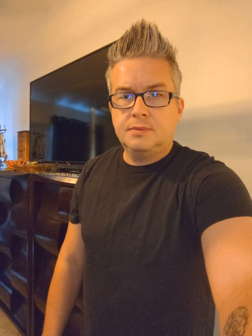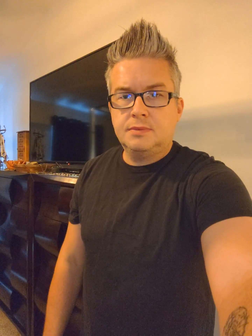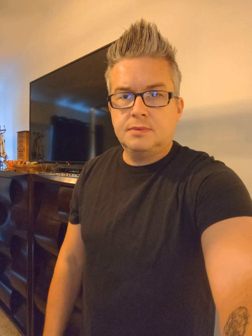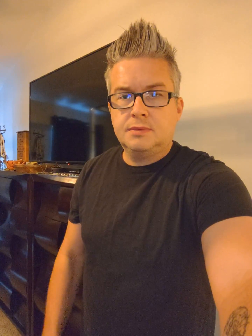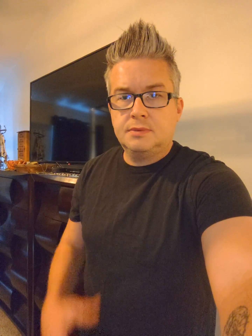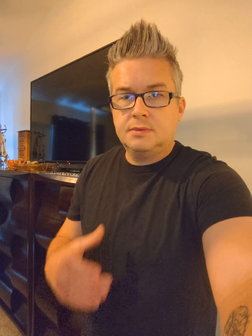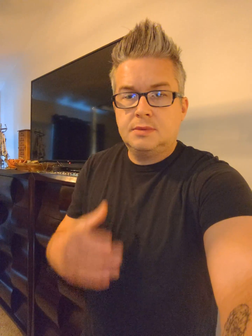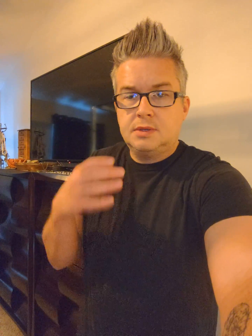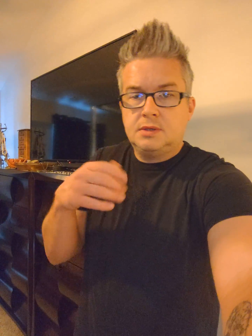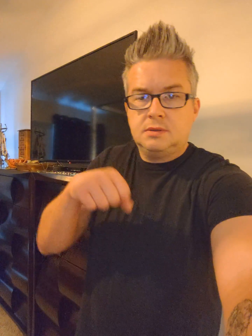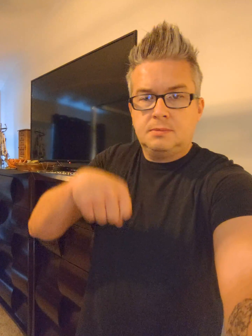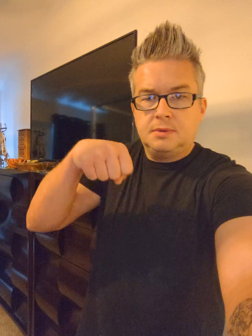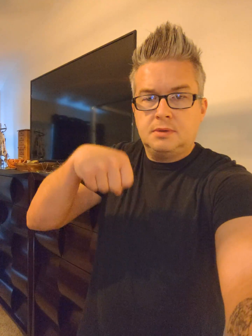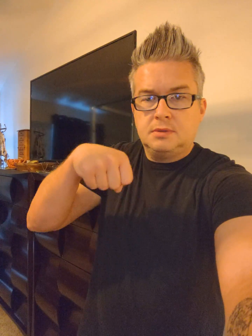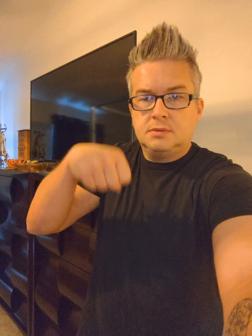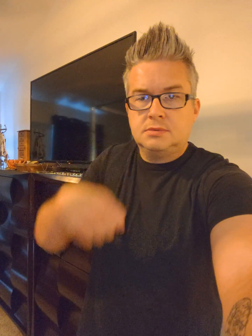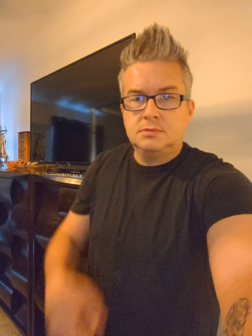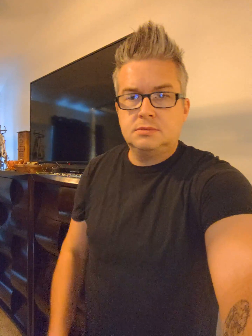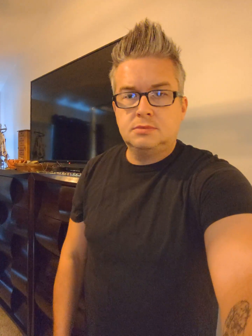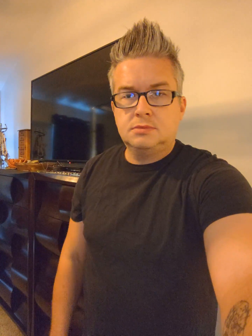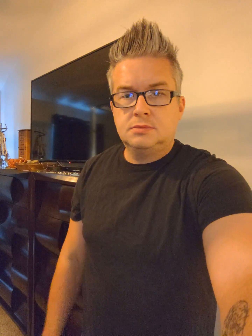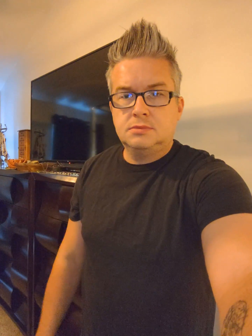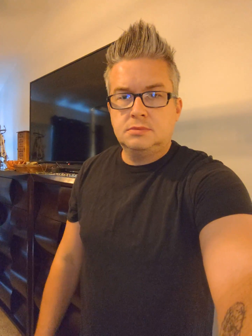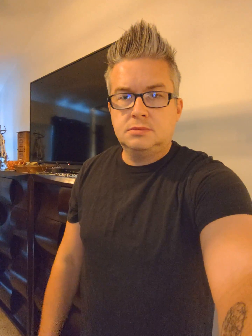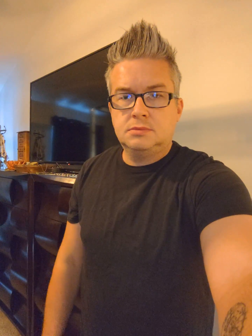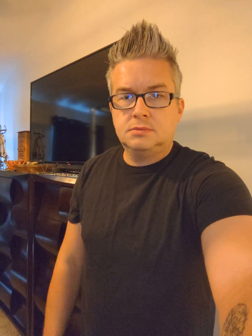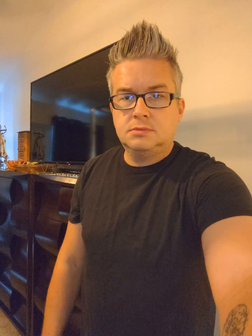bucket